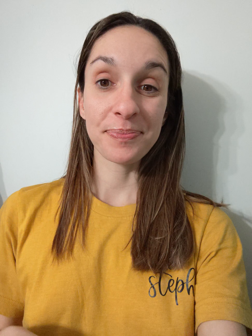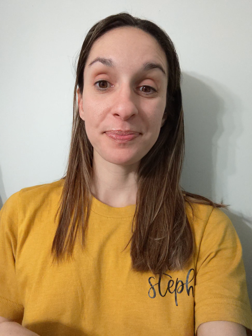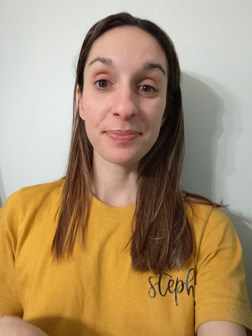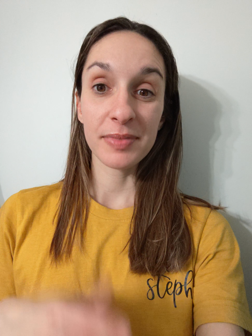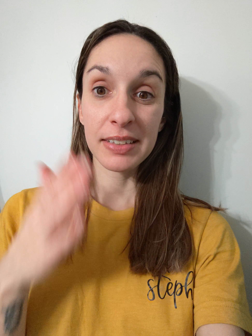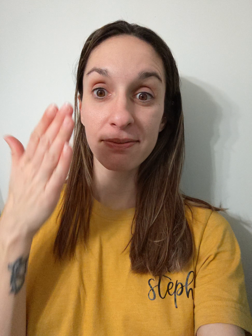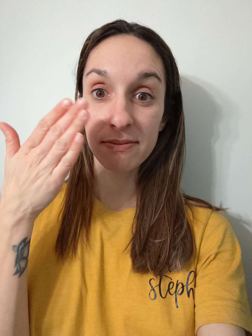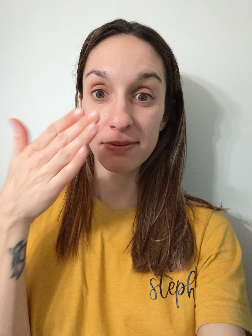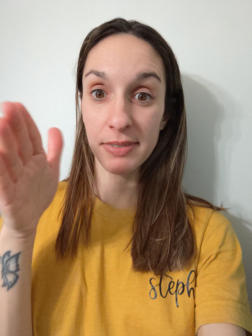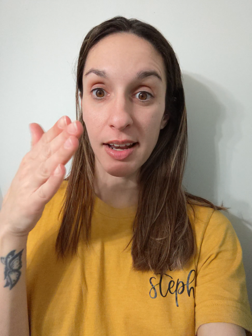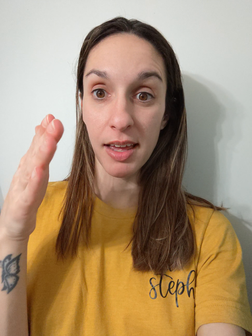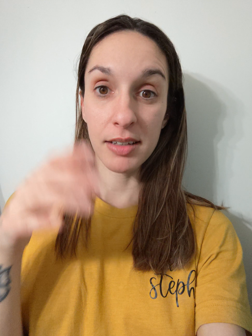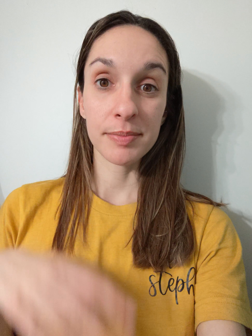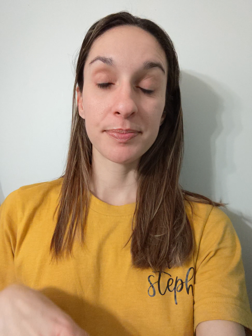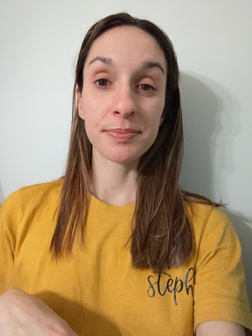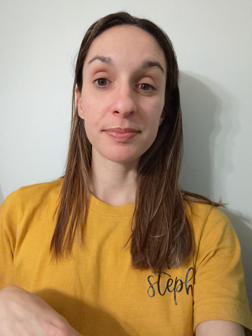flag